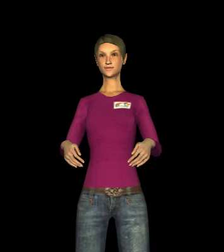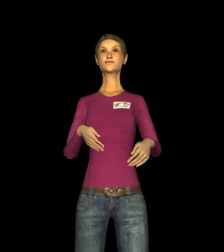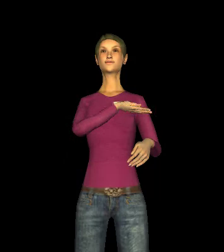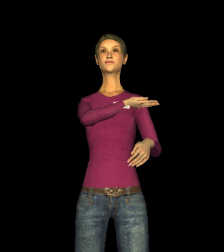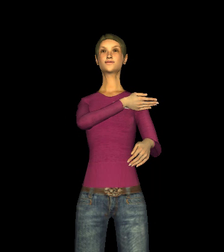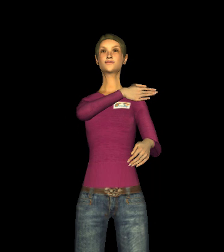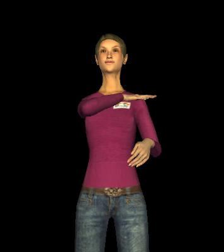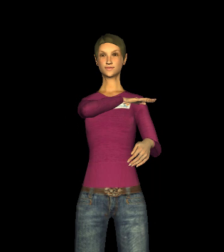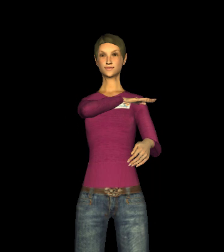مسؤول